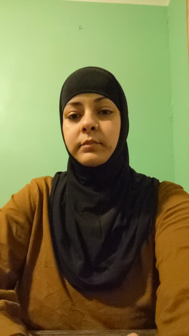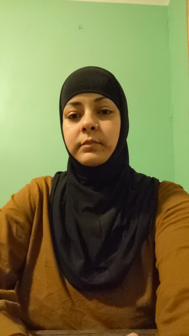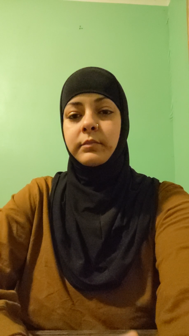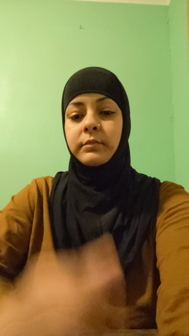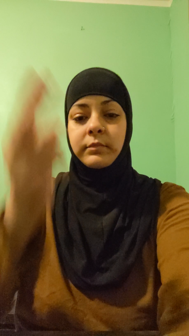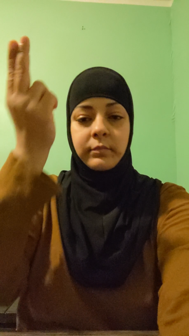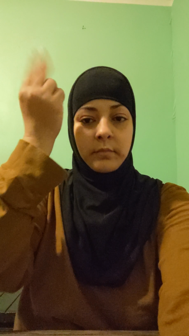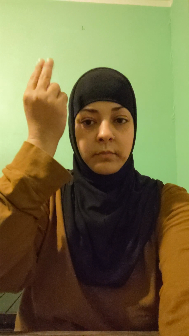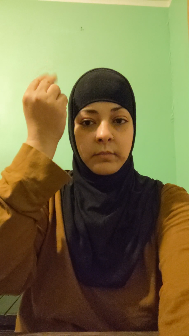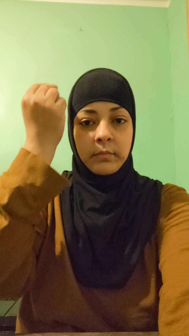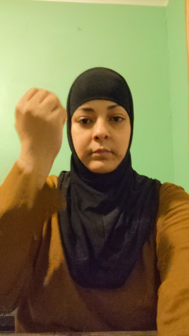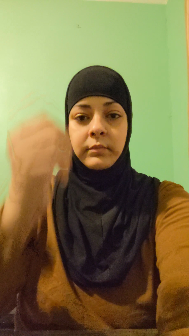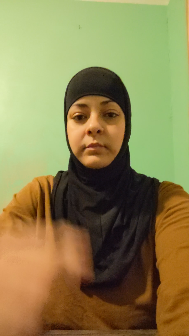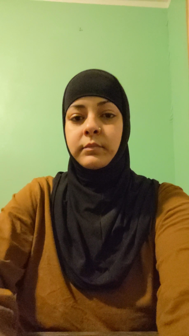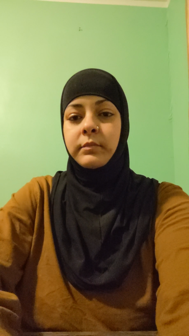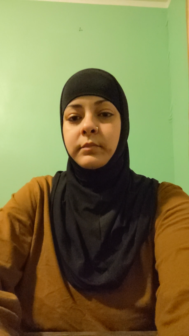bunny